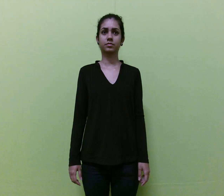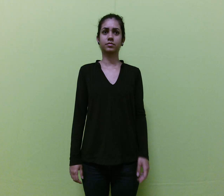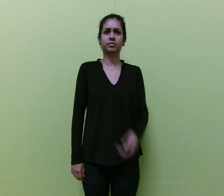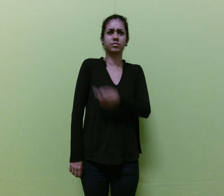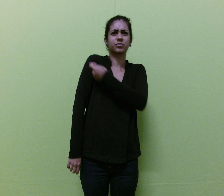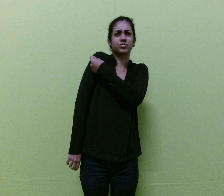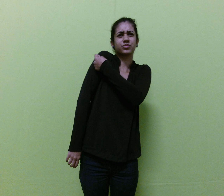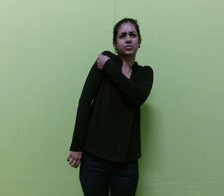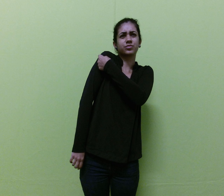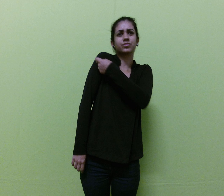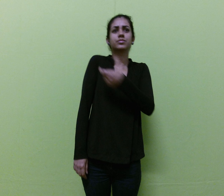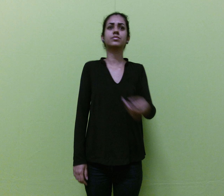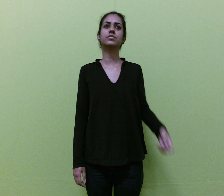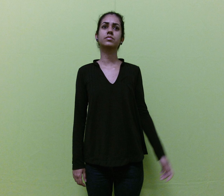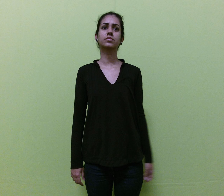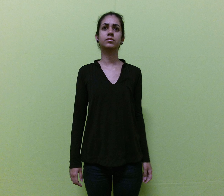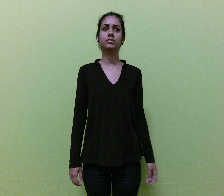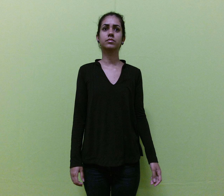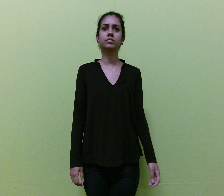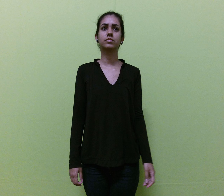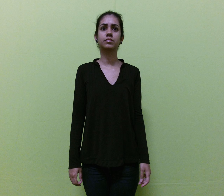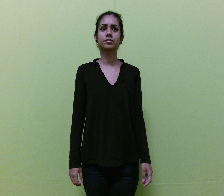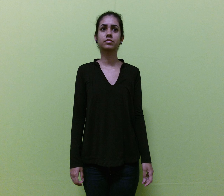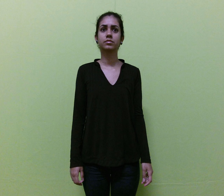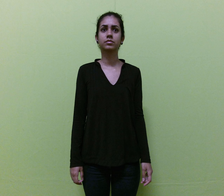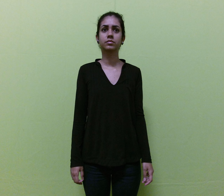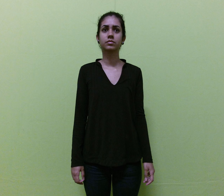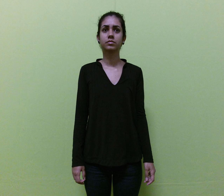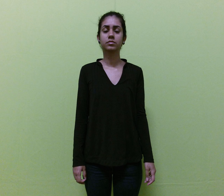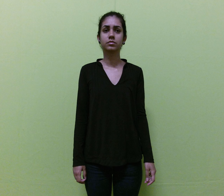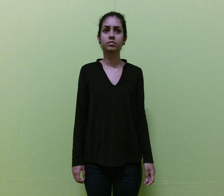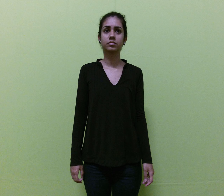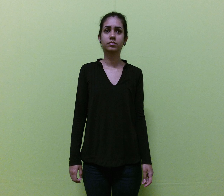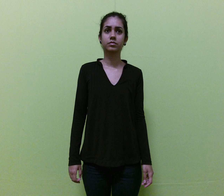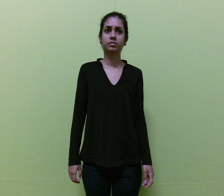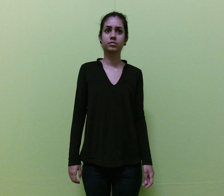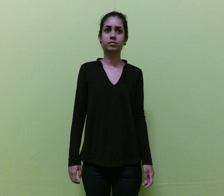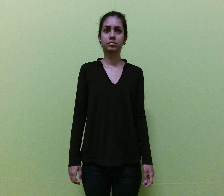vacina